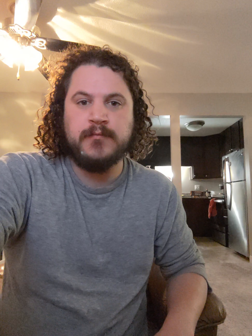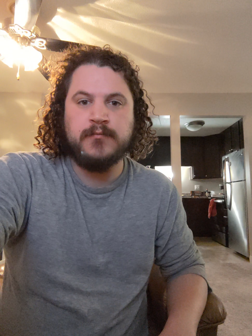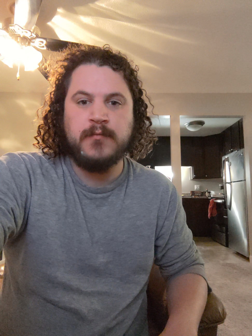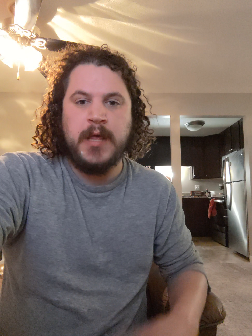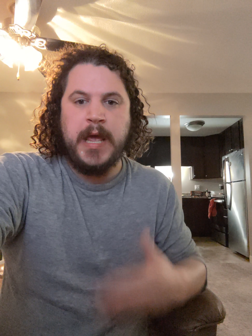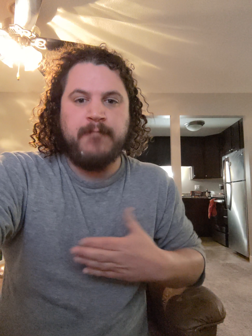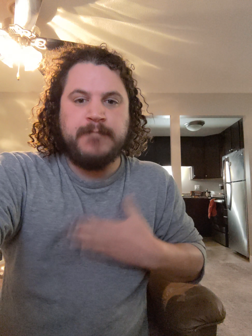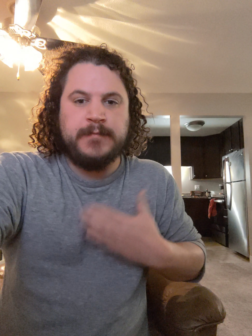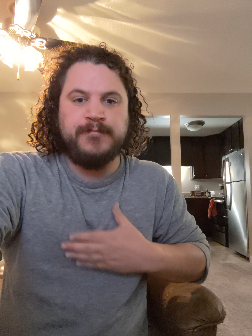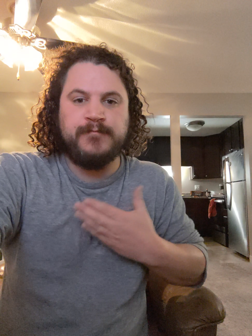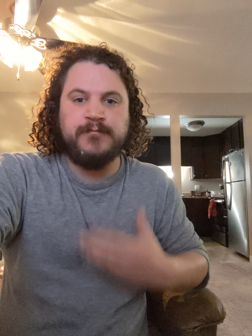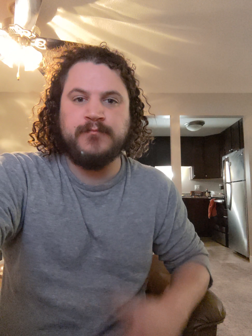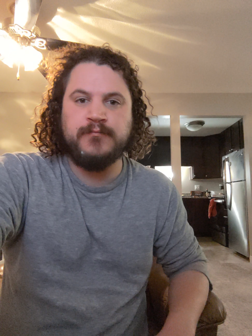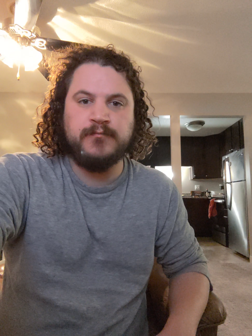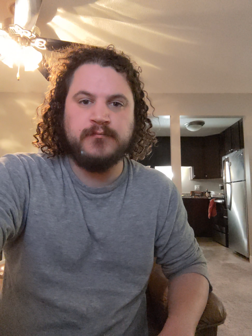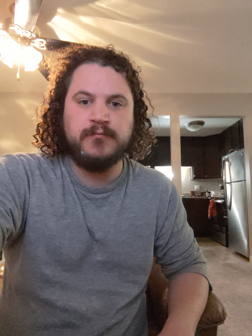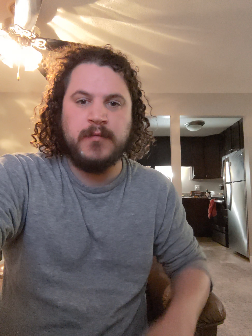happy